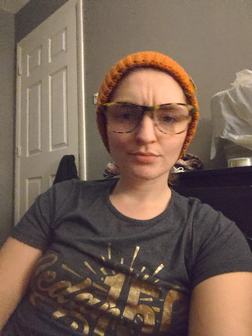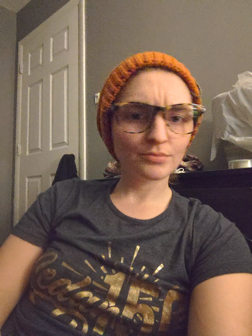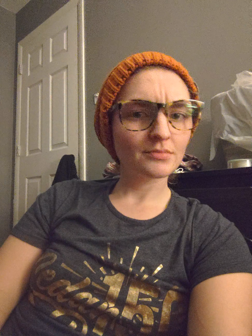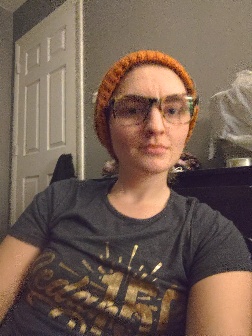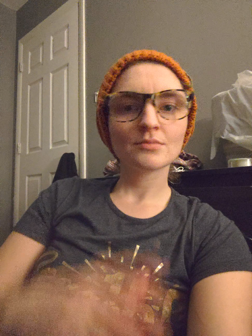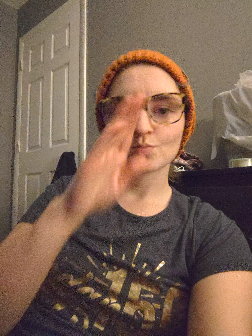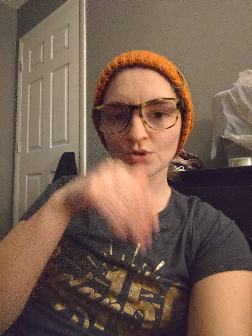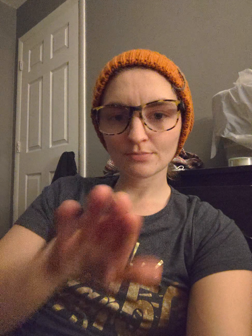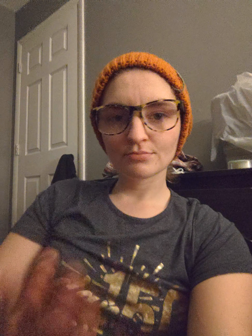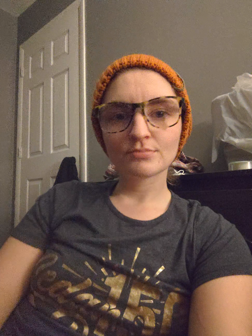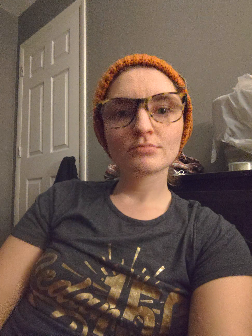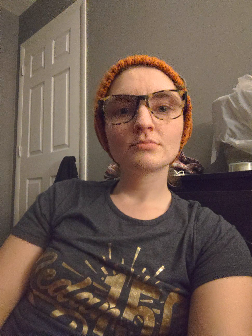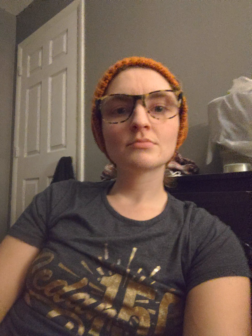elephant